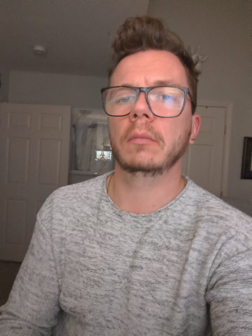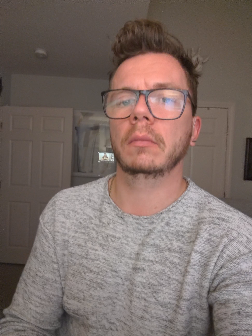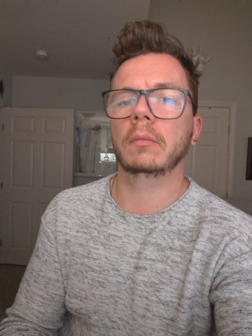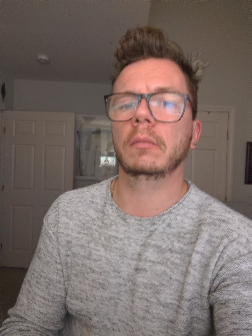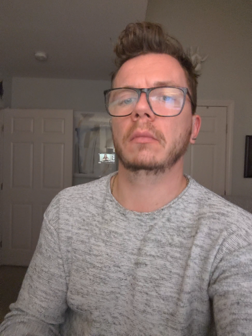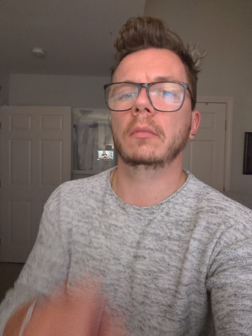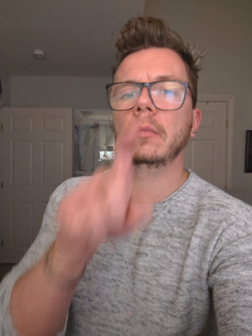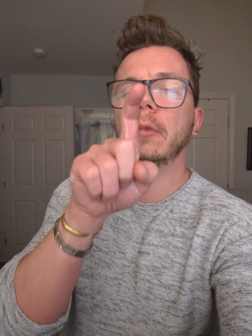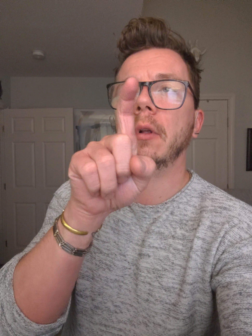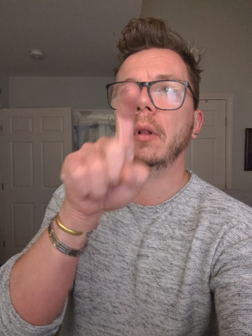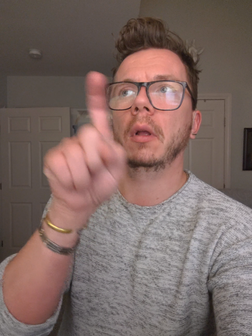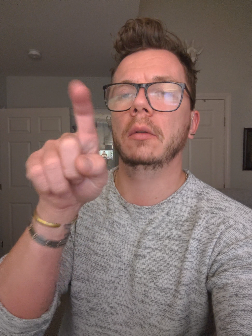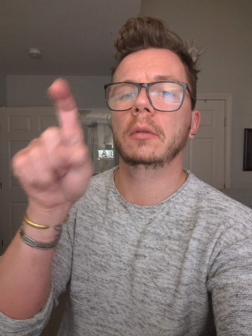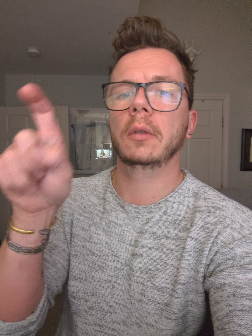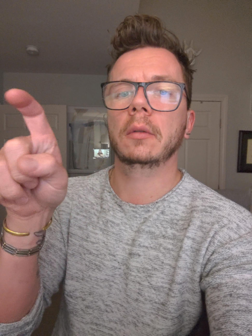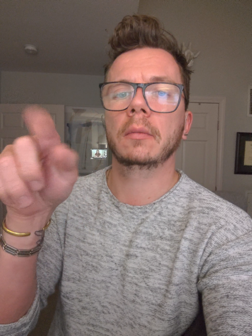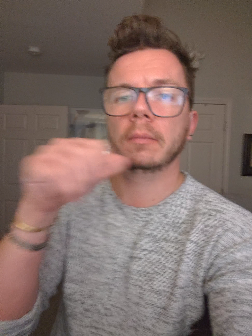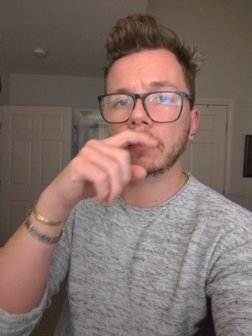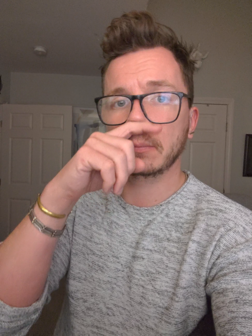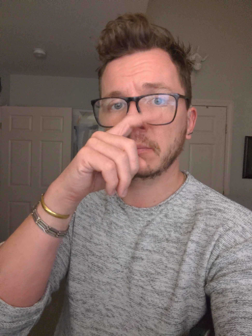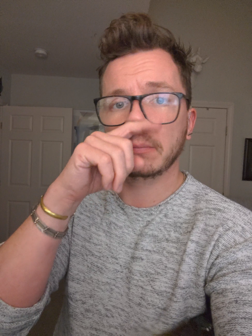closet